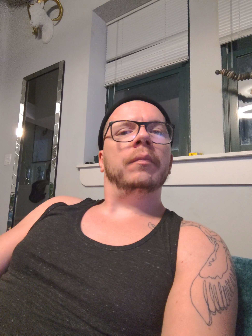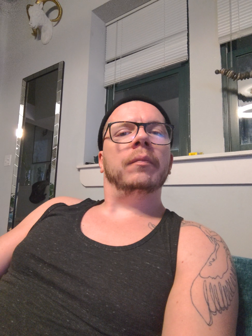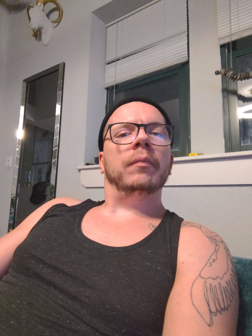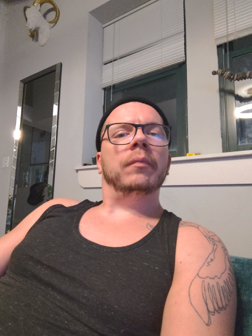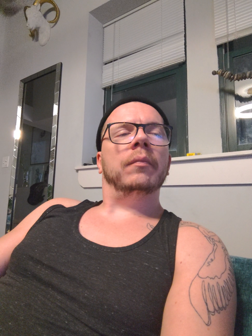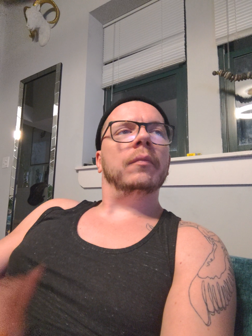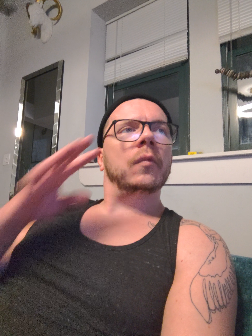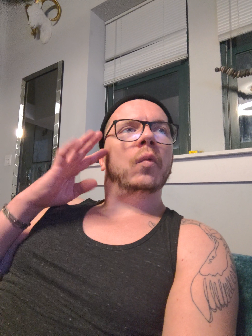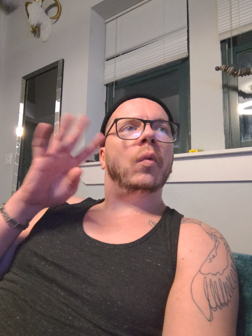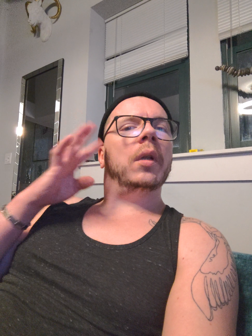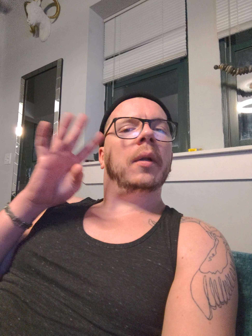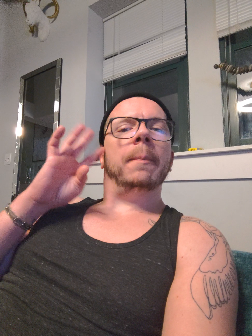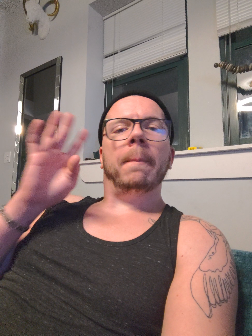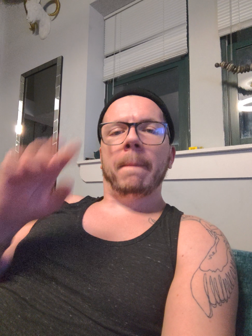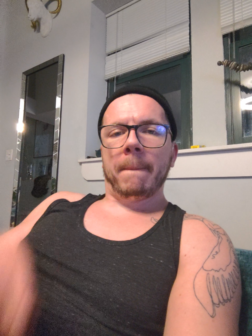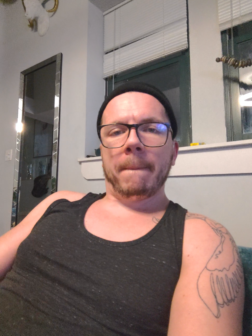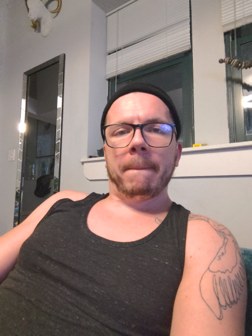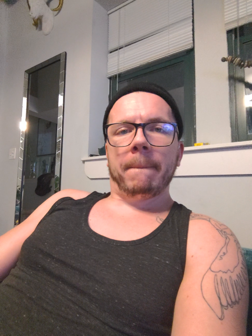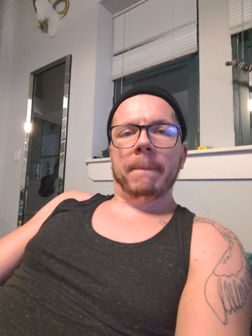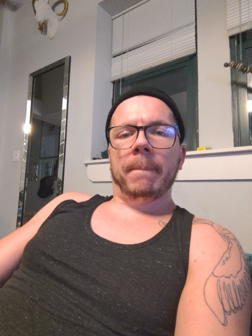noisy